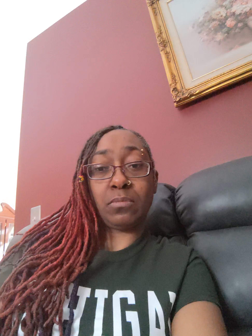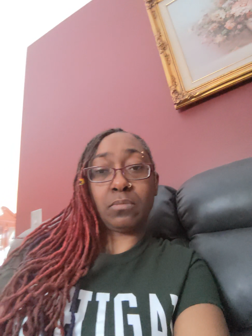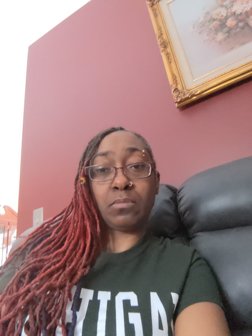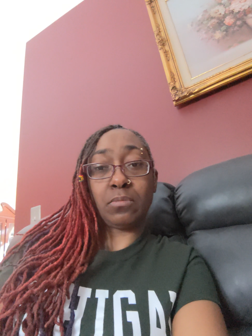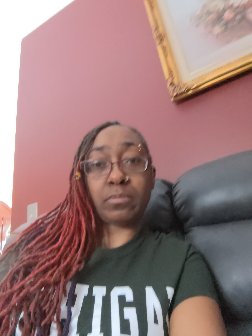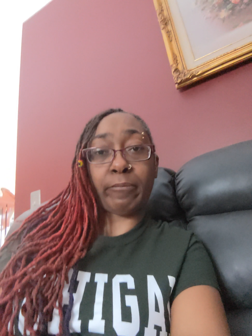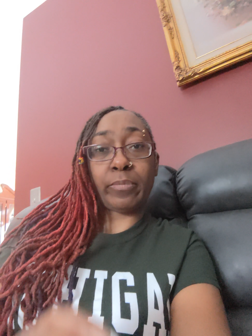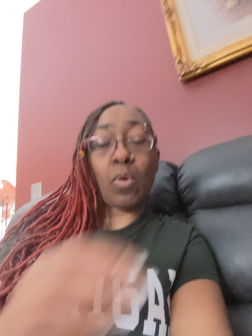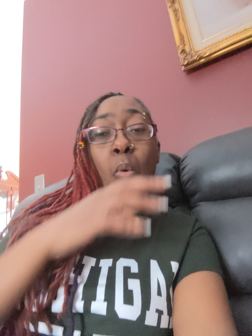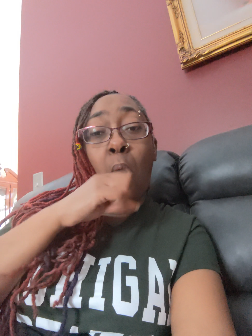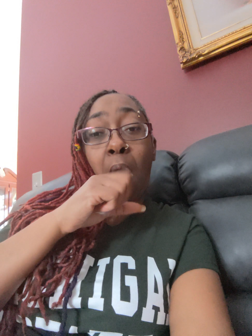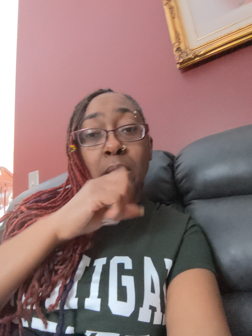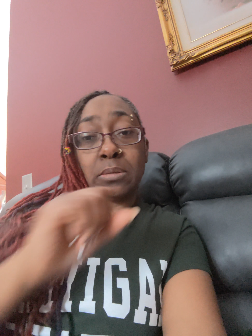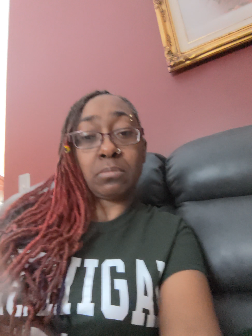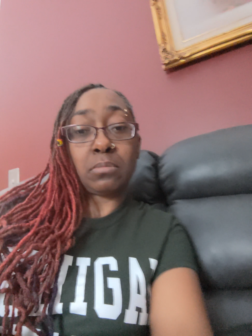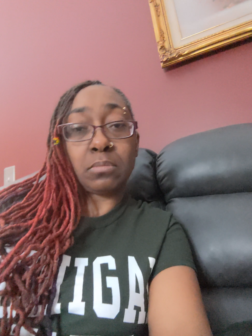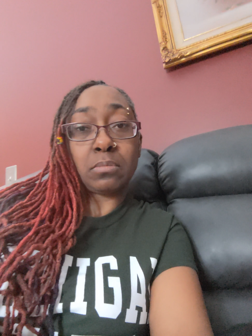orange